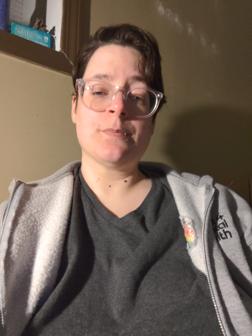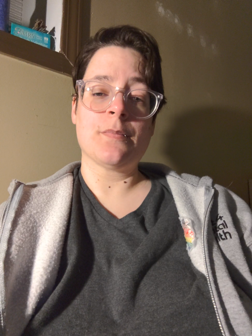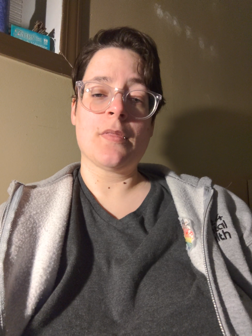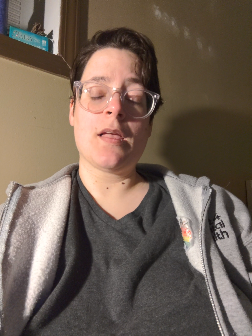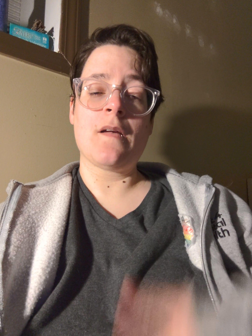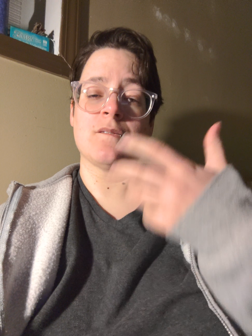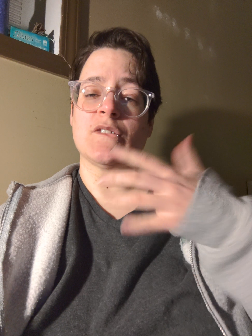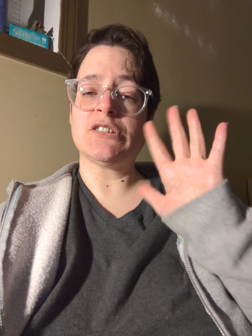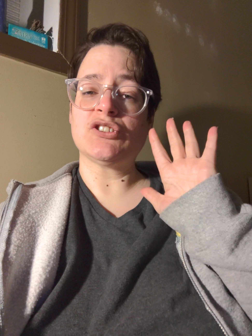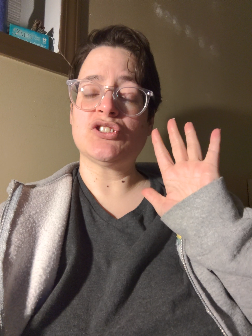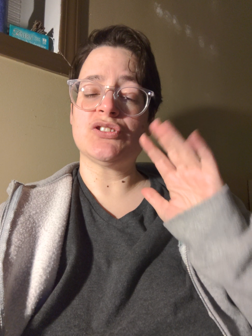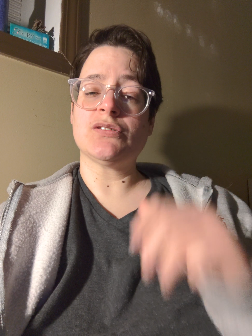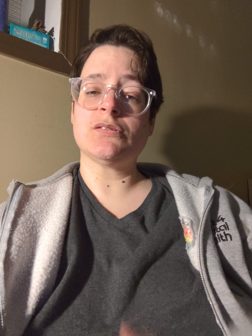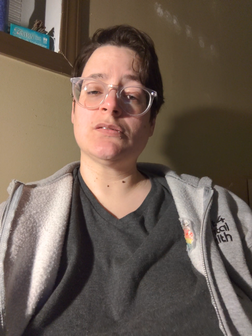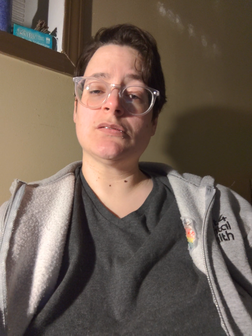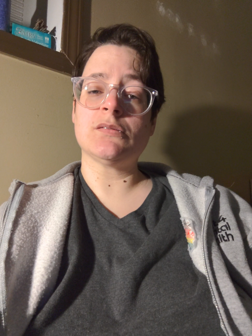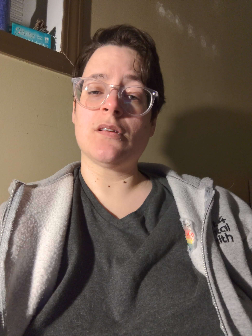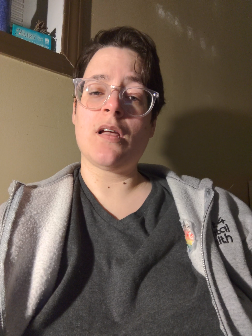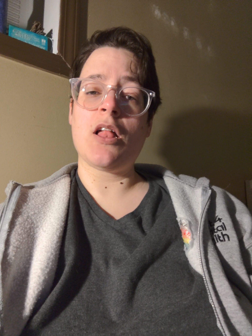finish